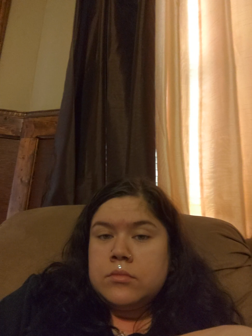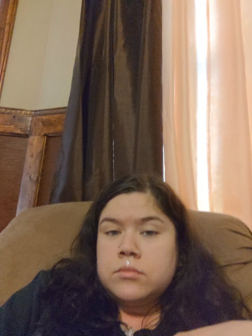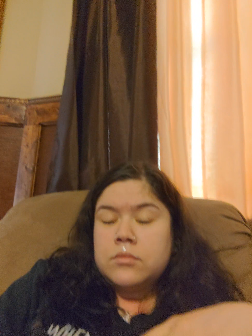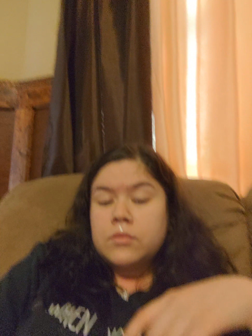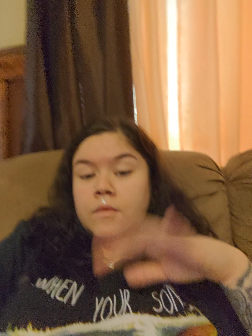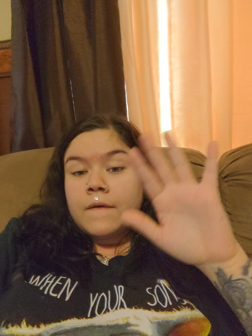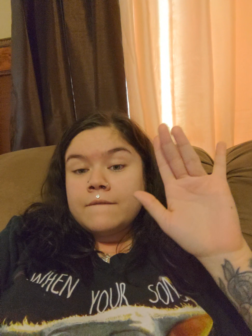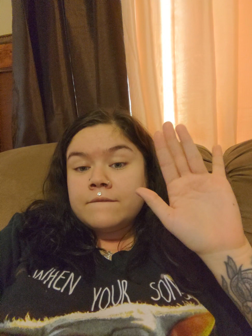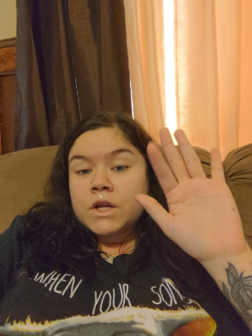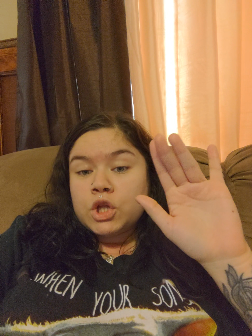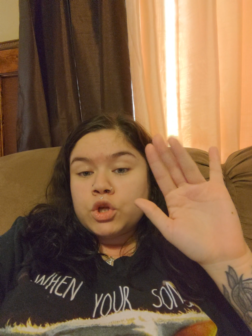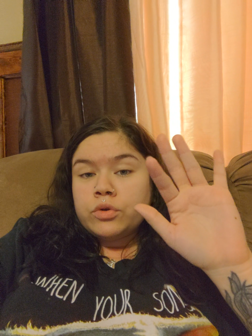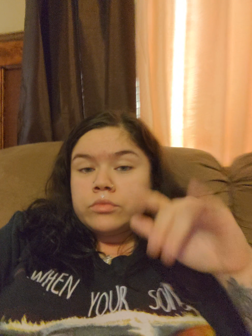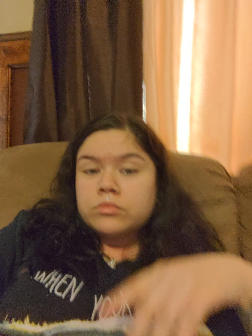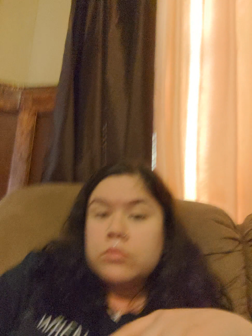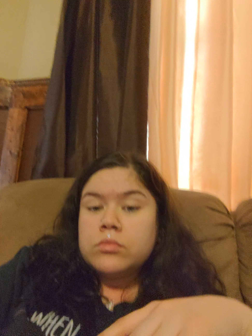finger